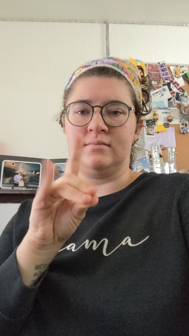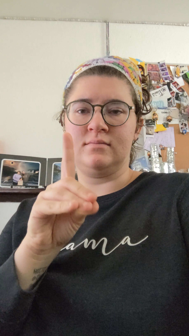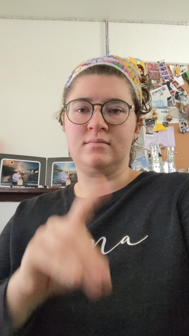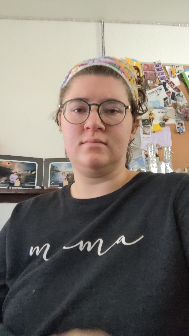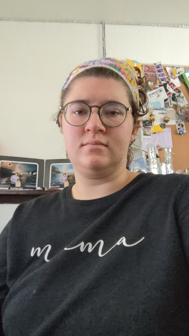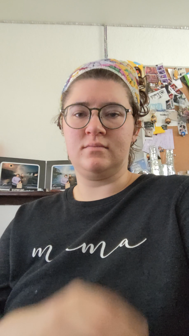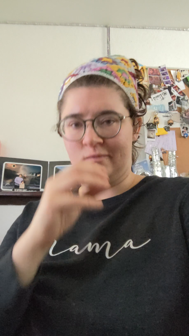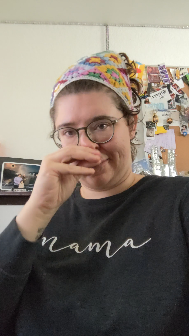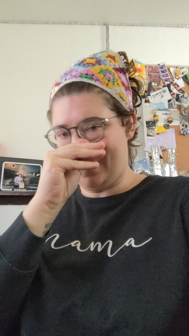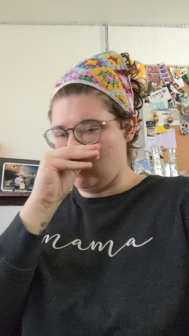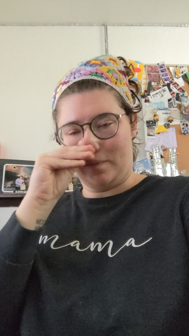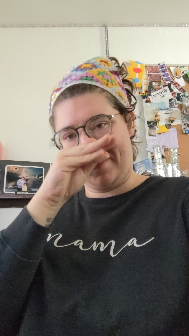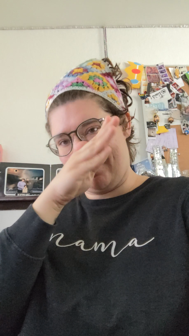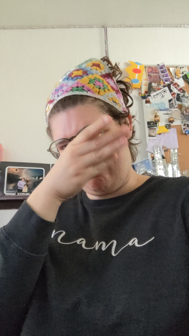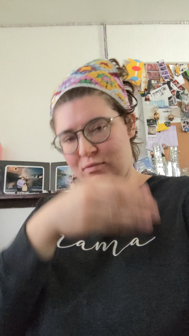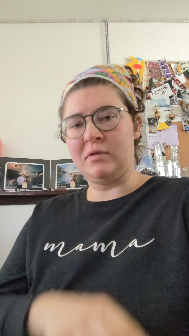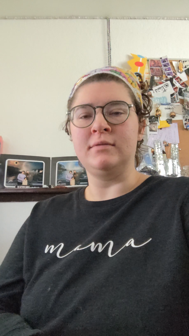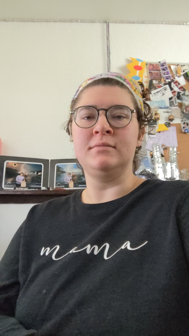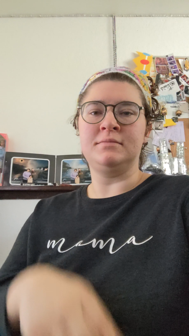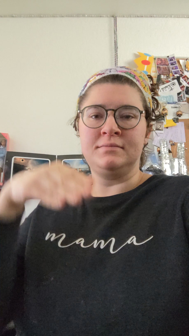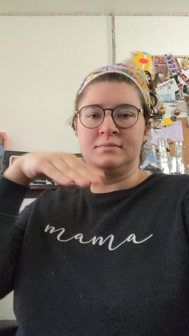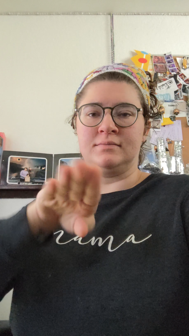enter